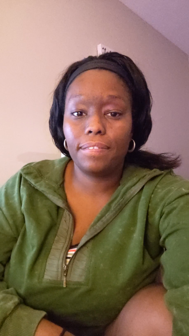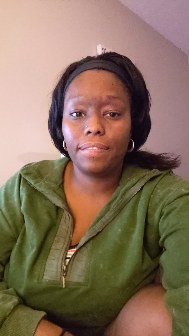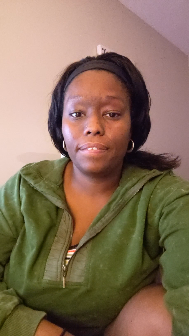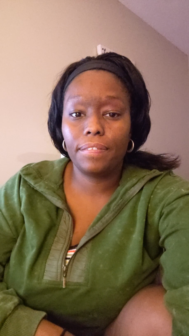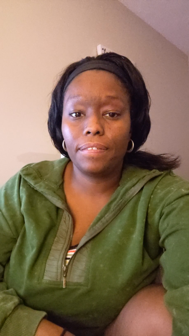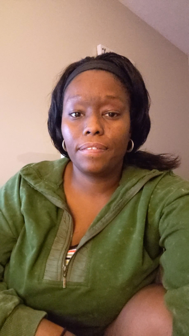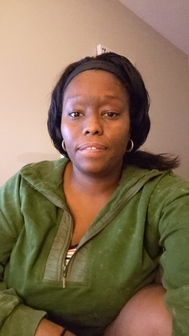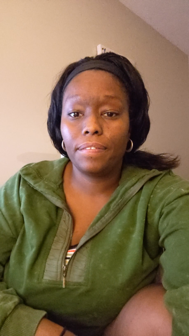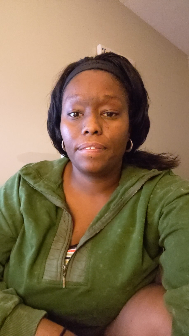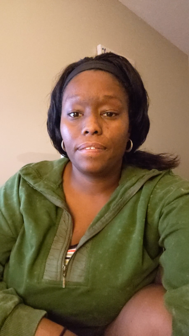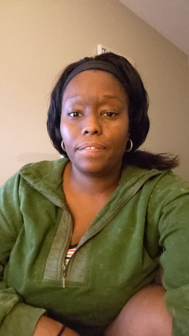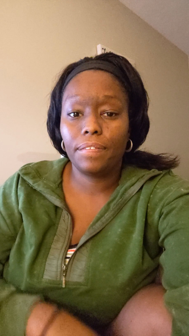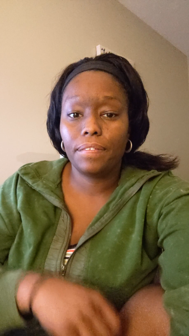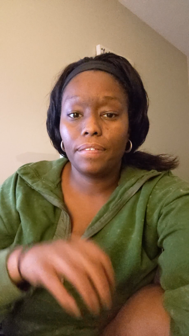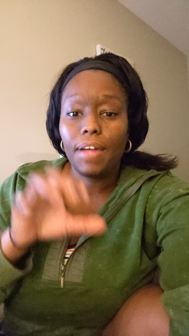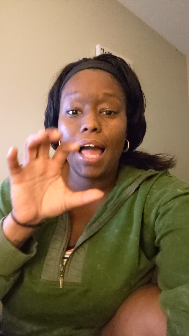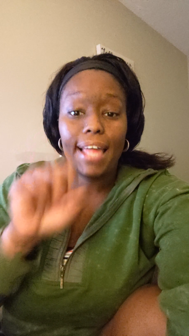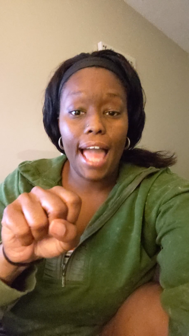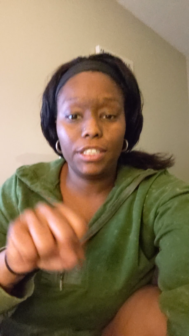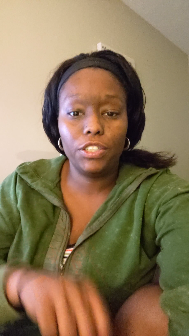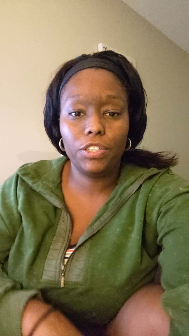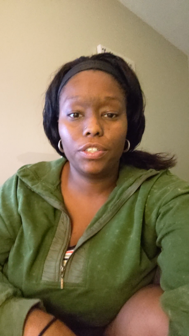catch